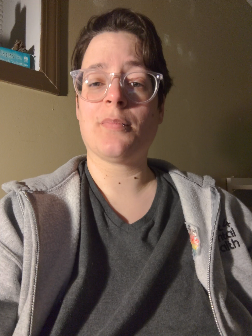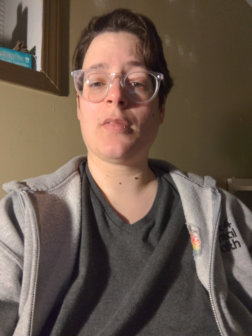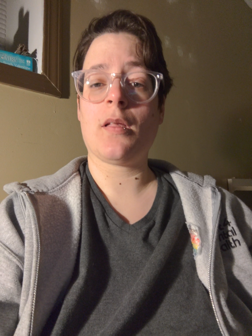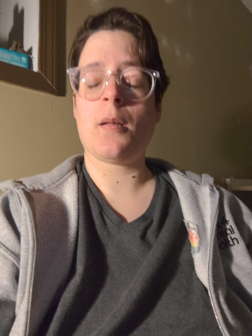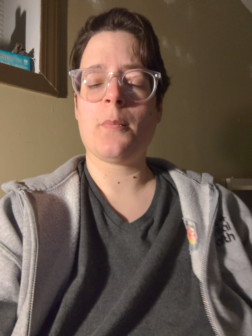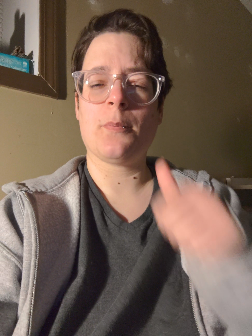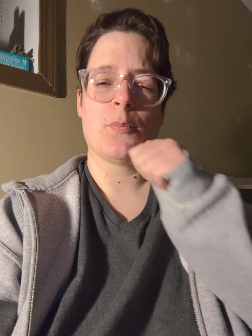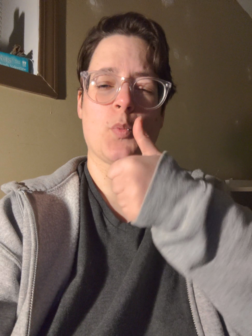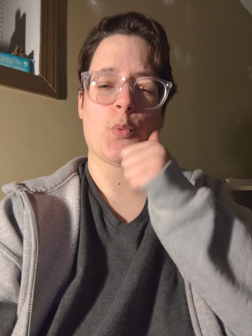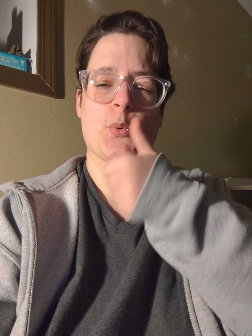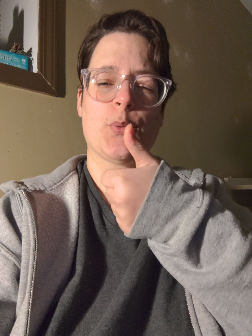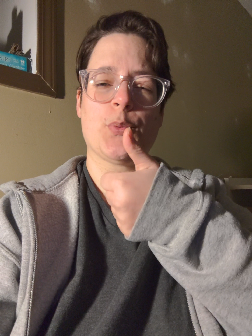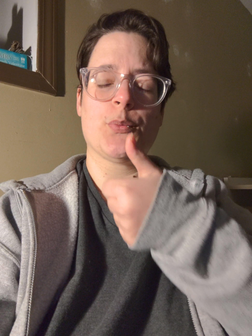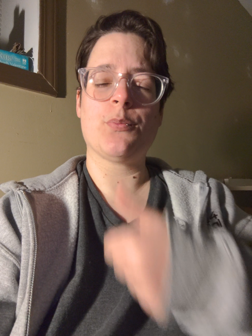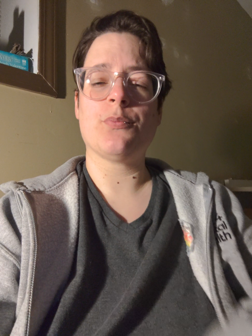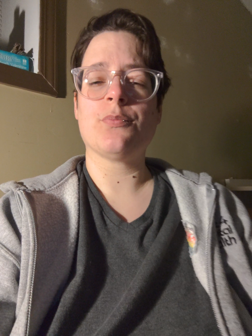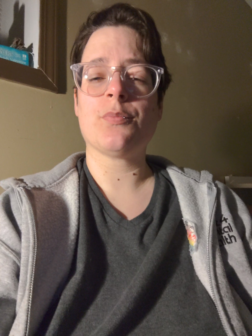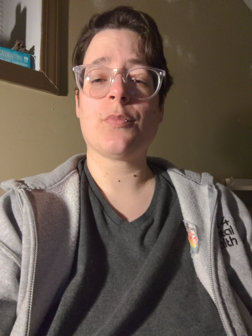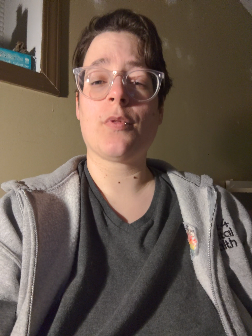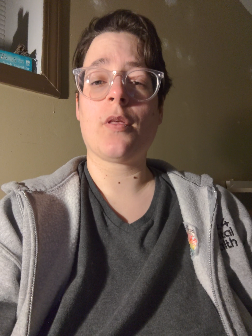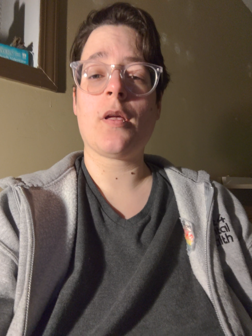tomorrow